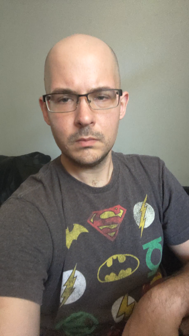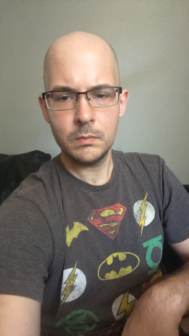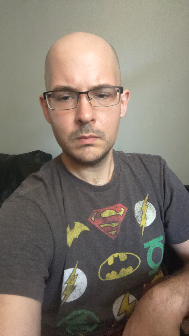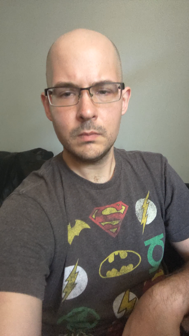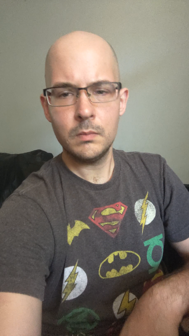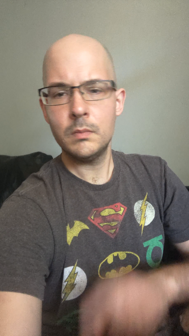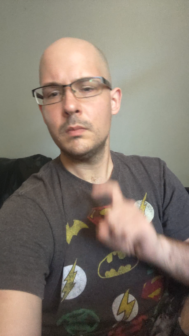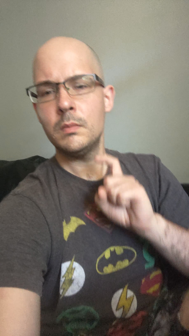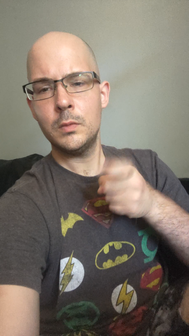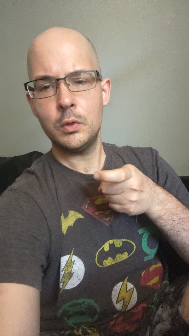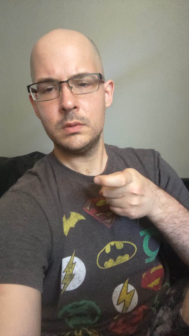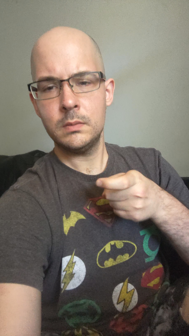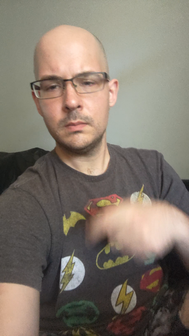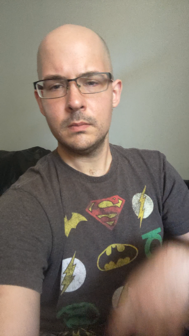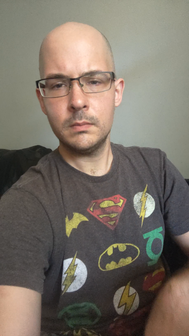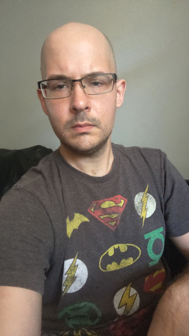present